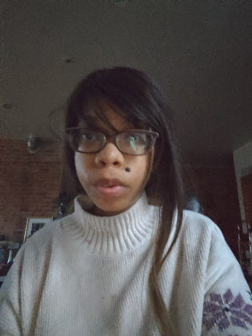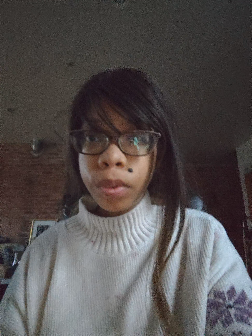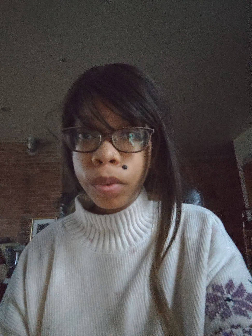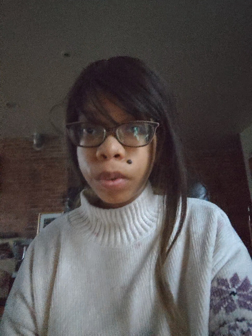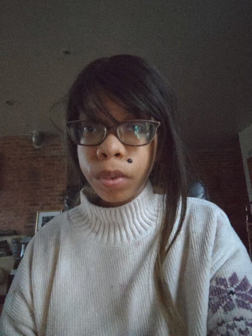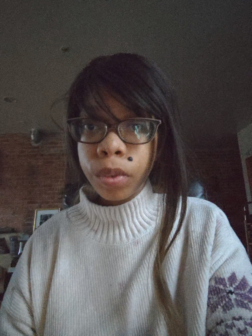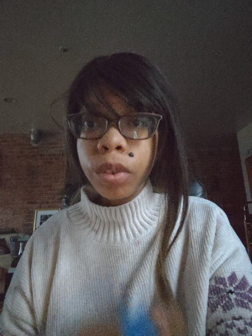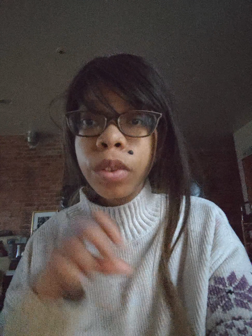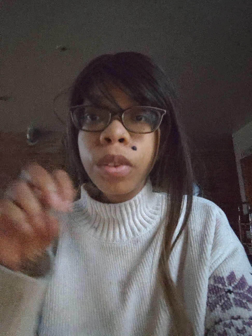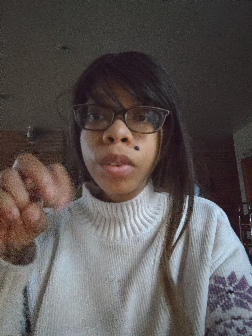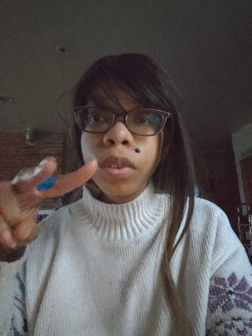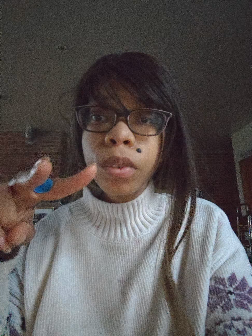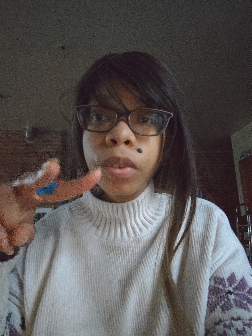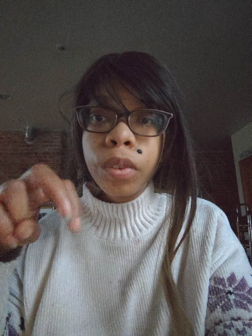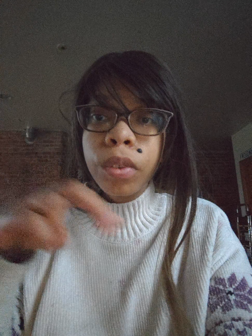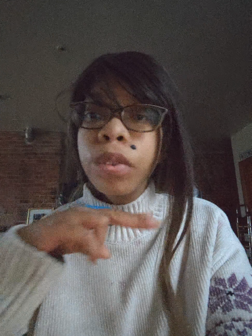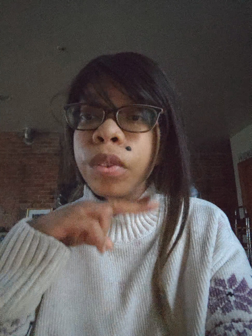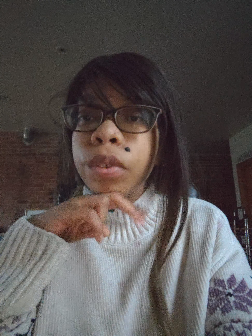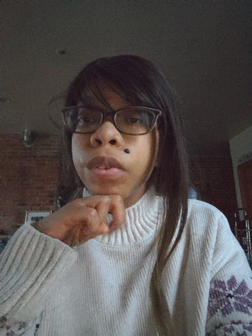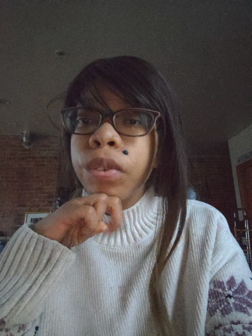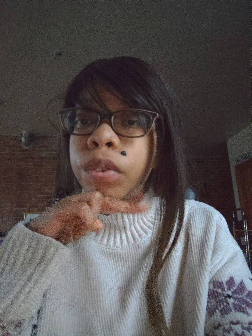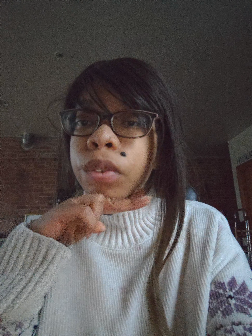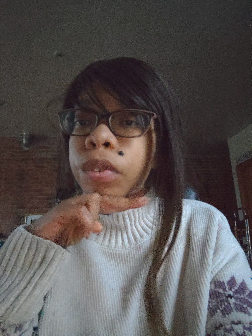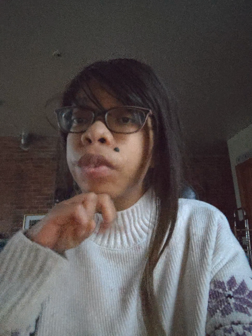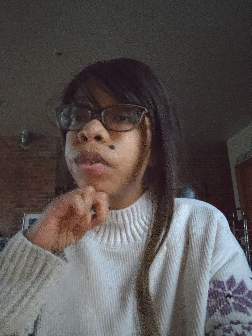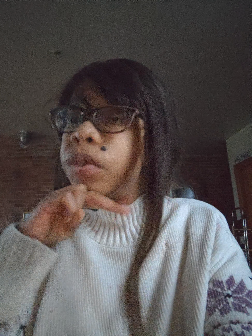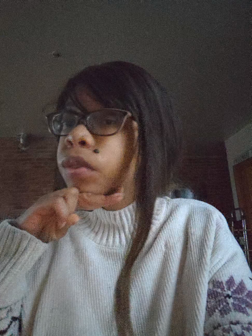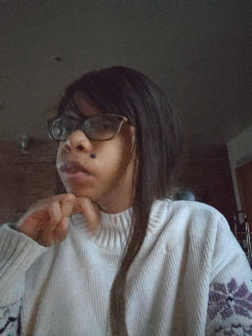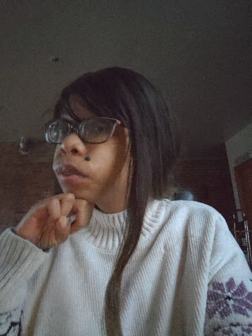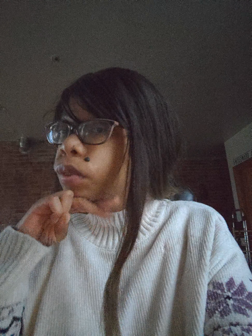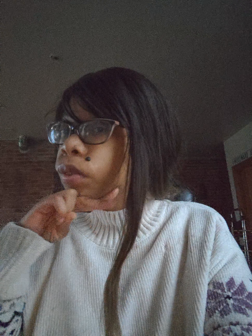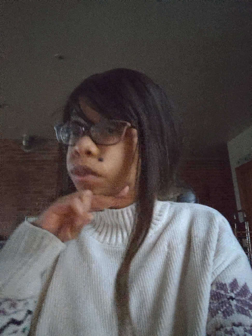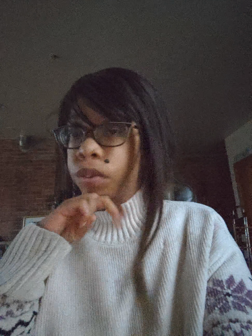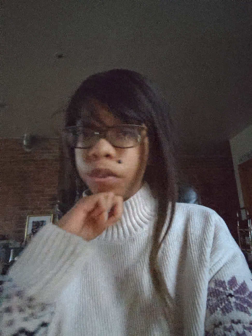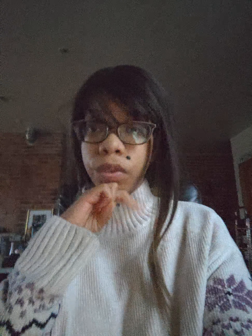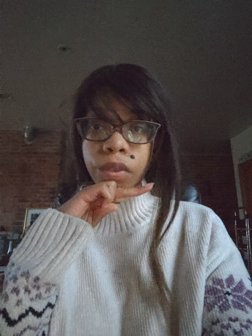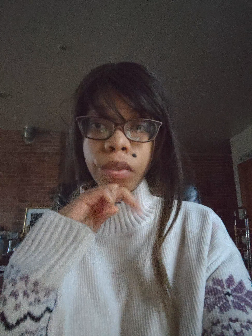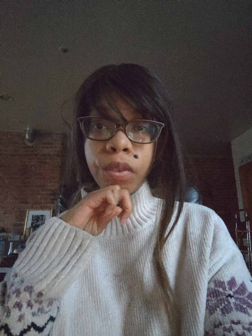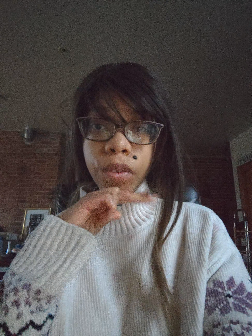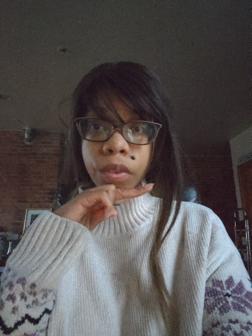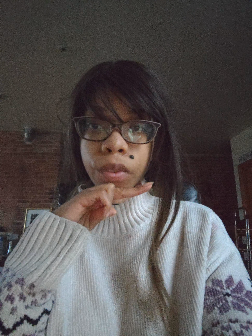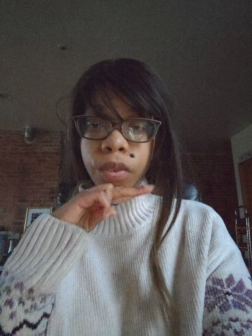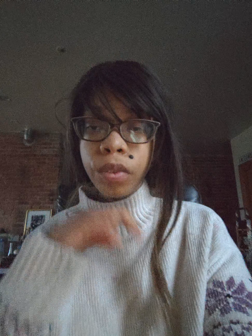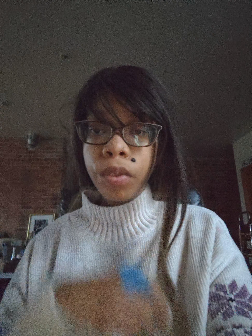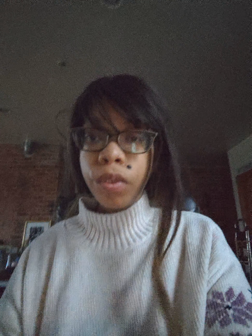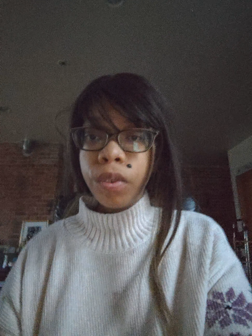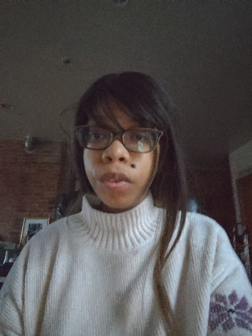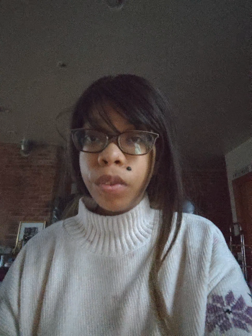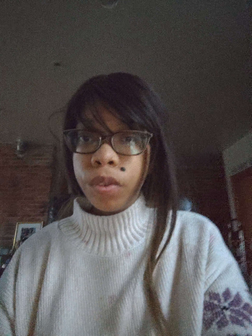frog